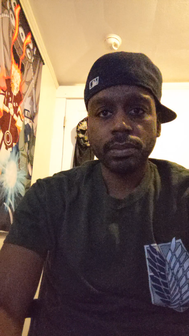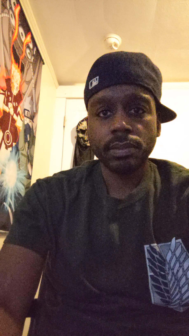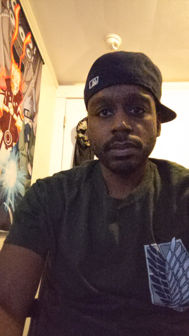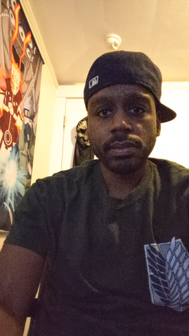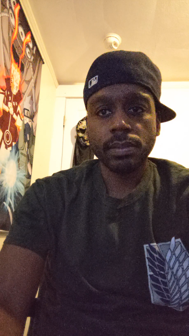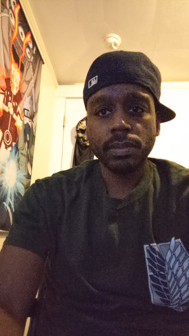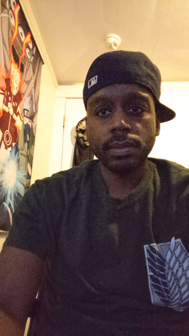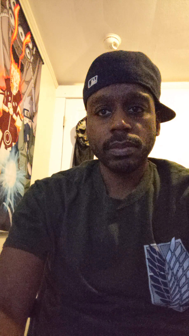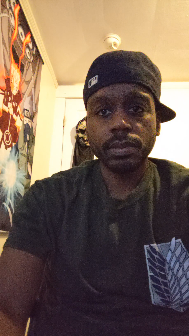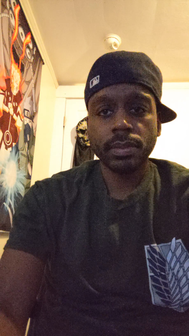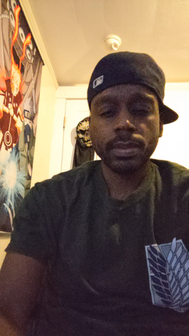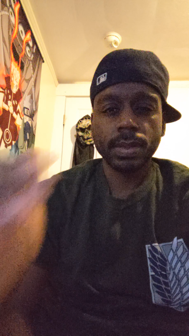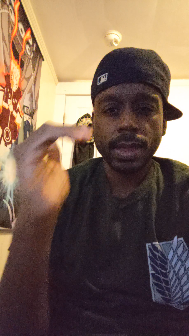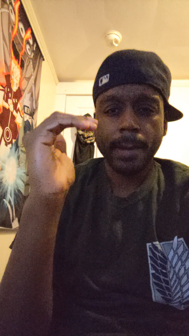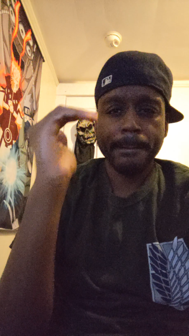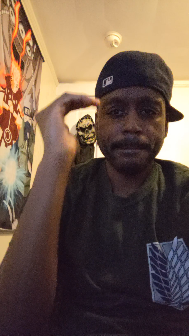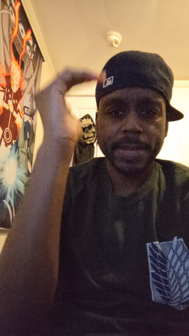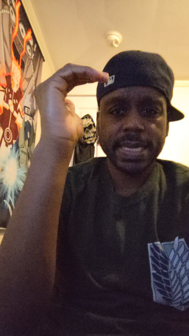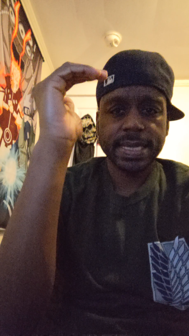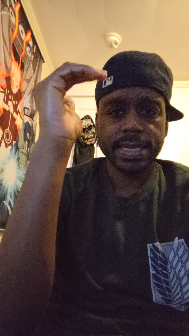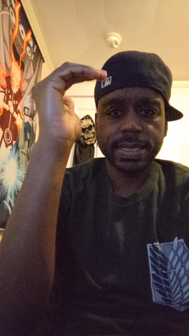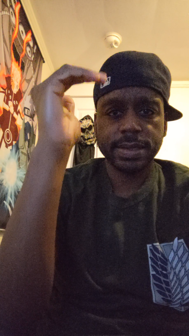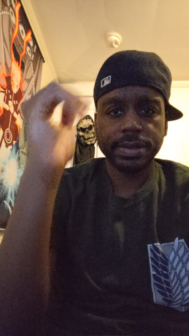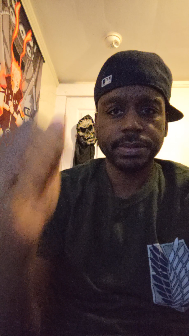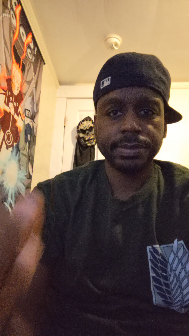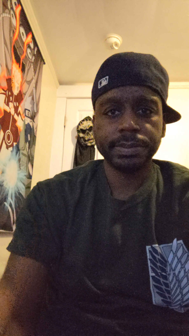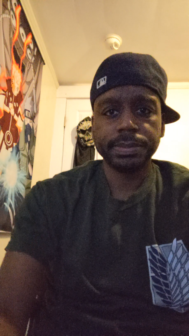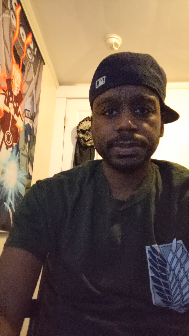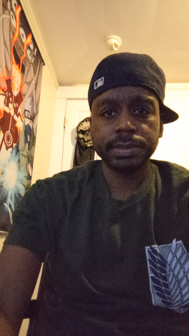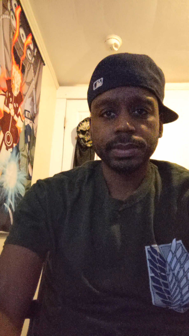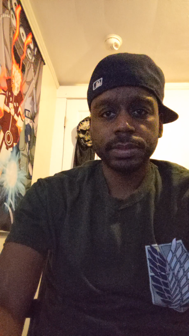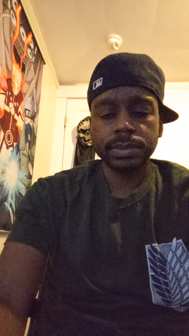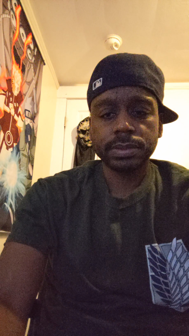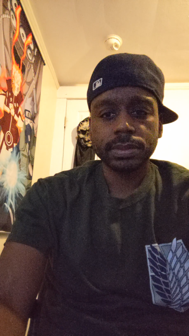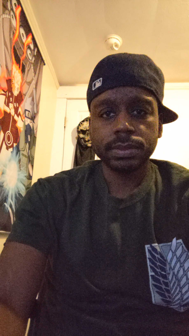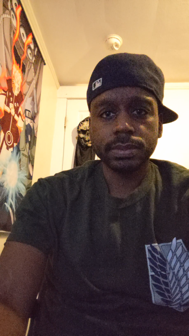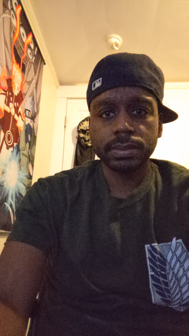big